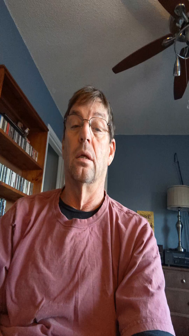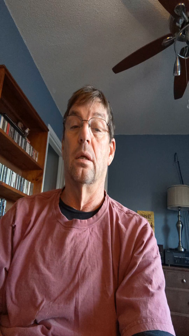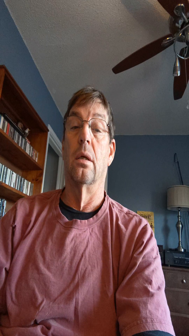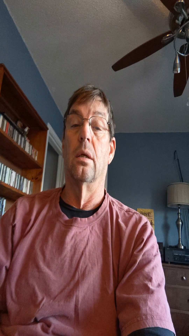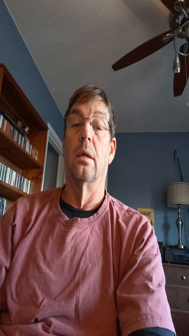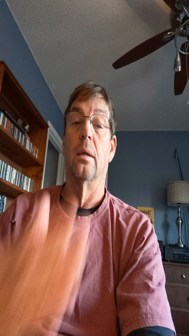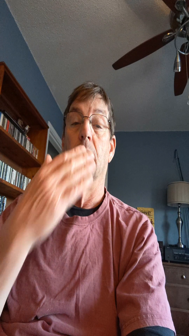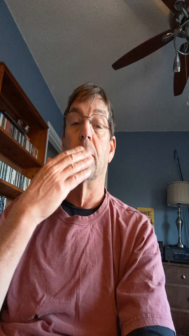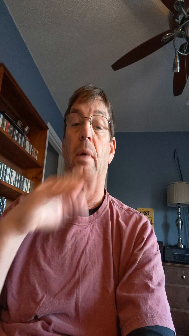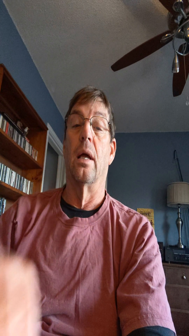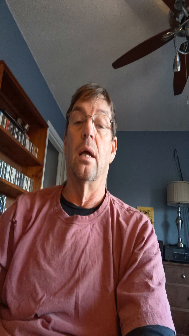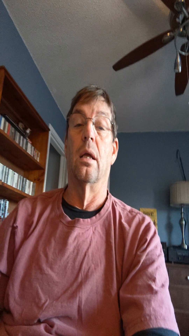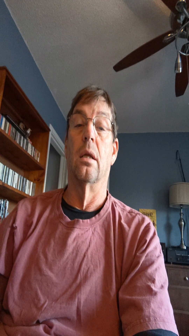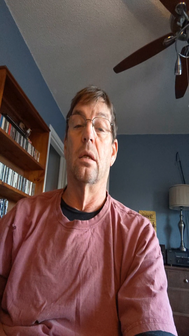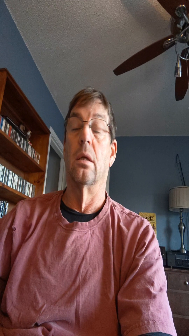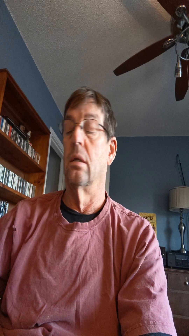bad